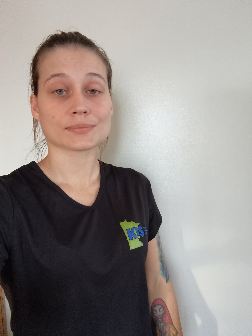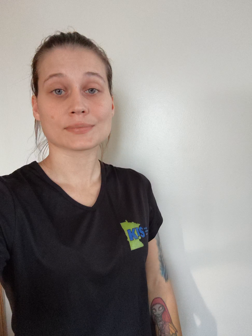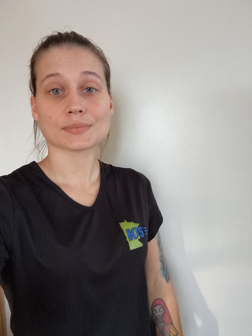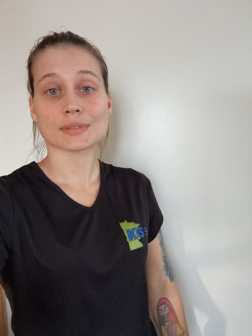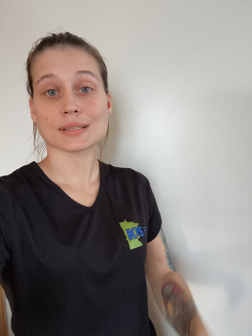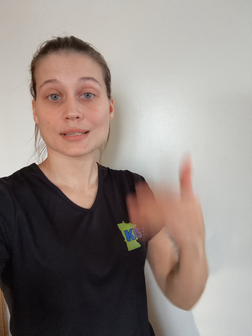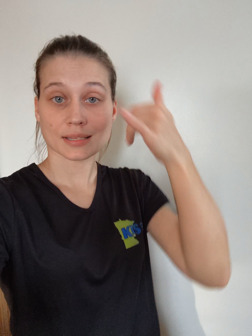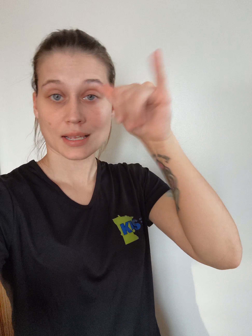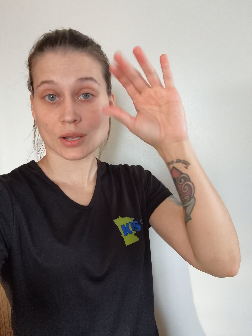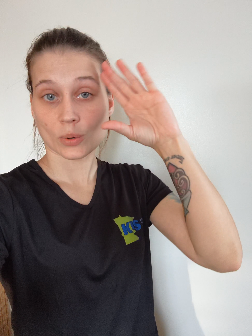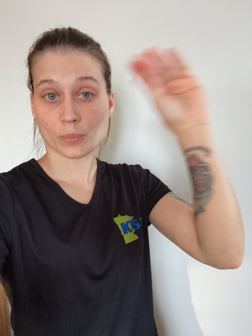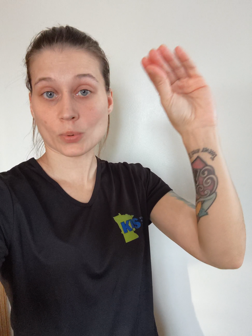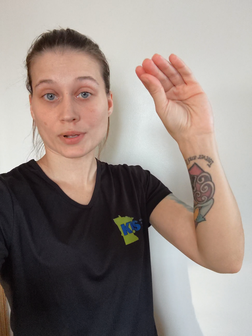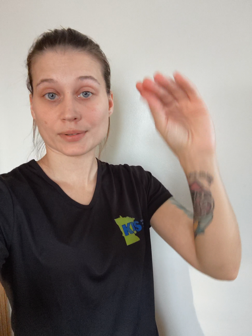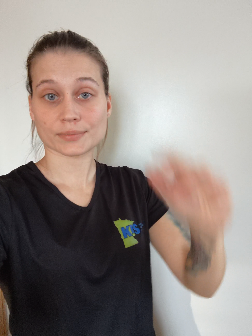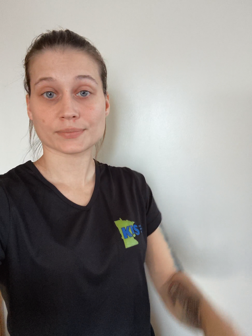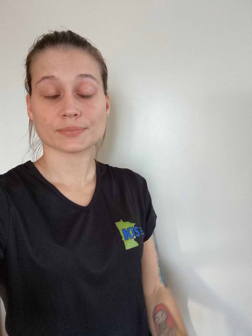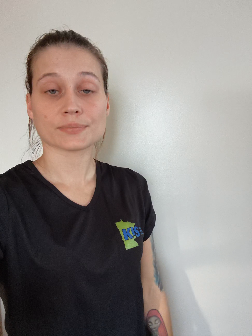cowboy